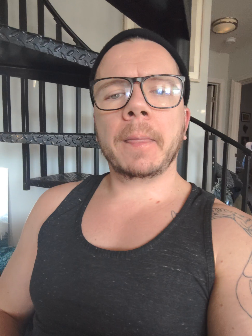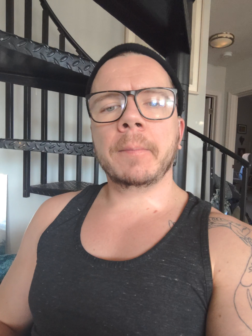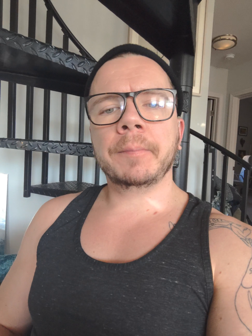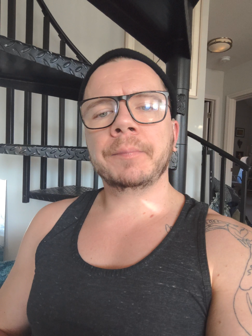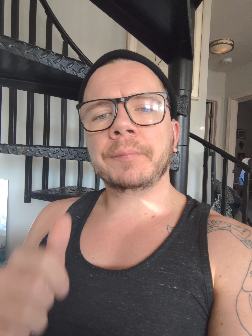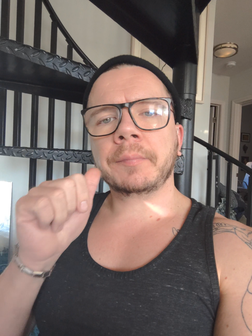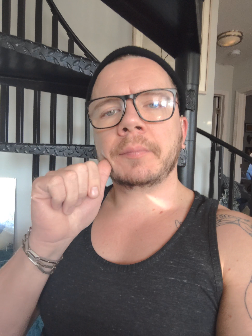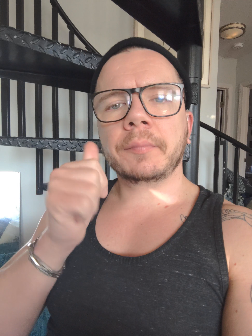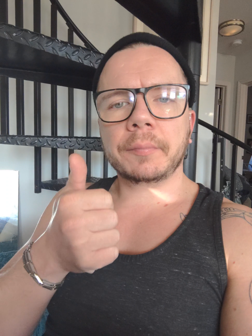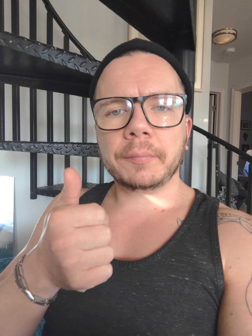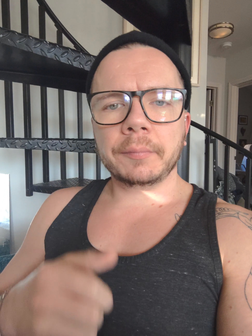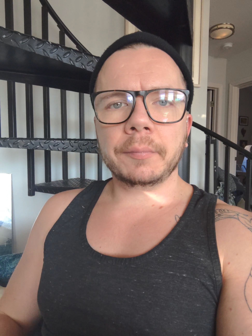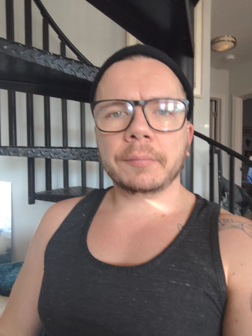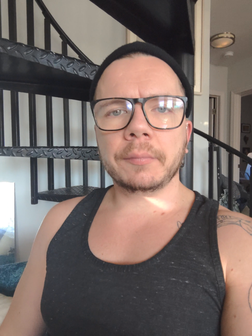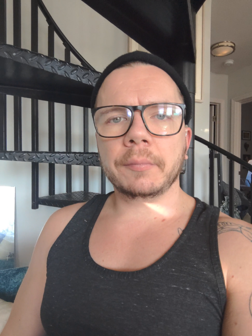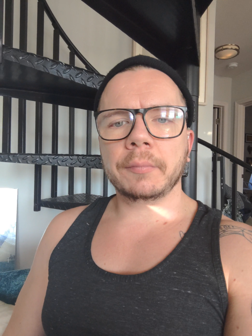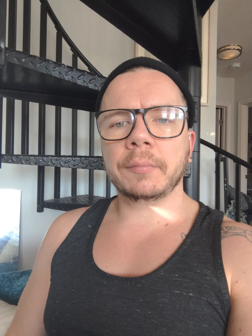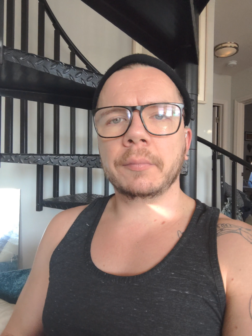tomorrow